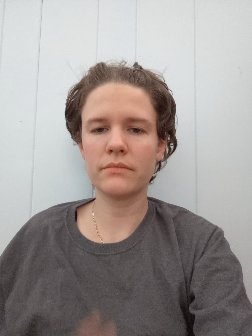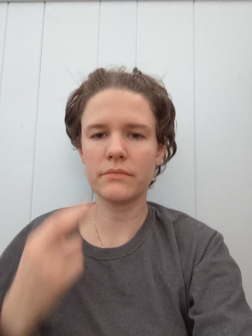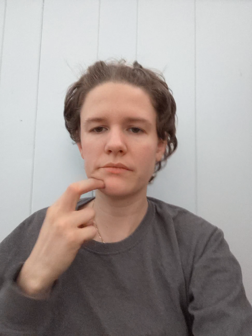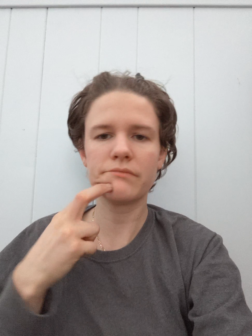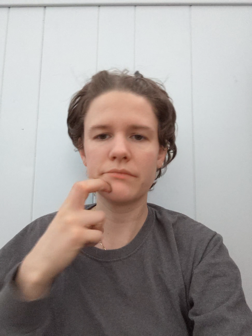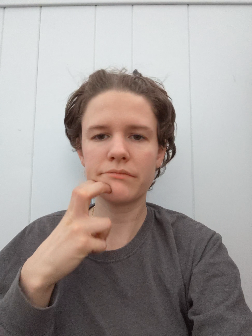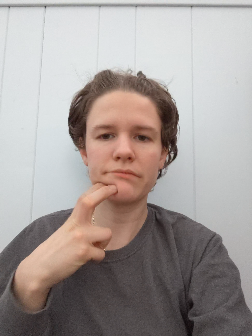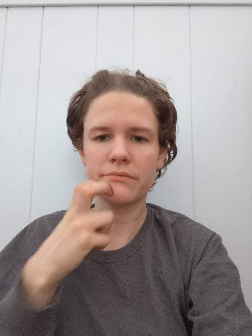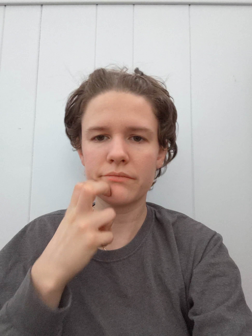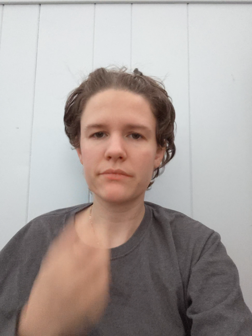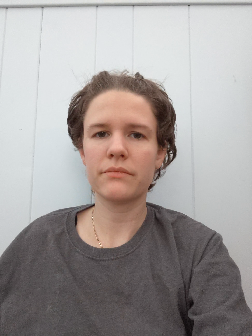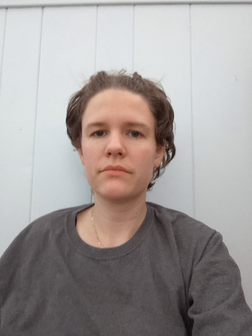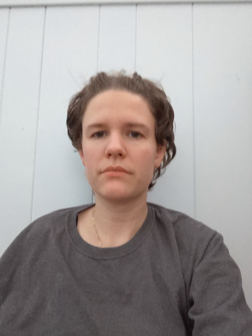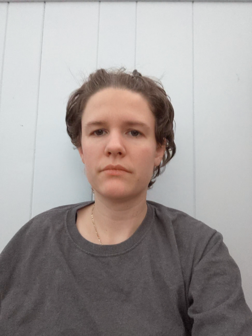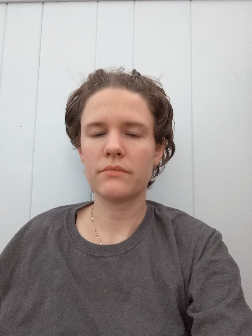gum